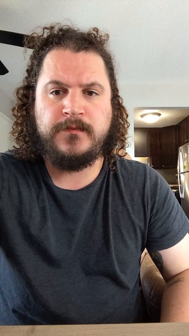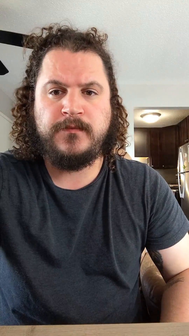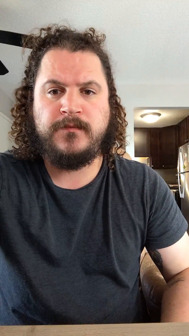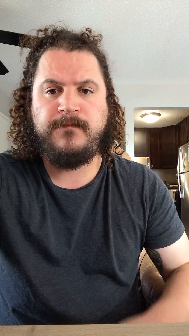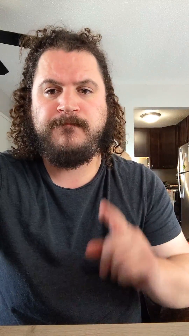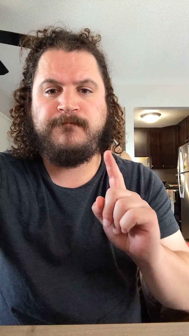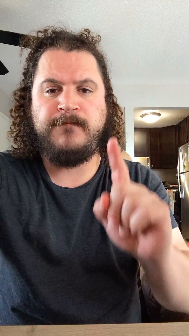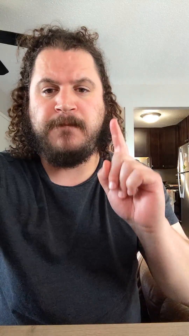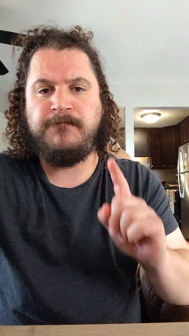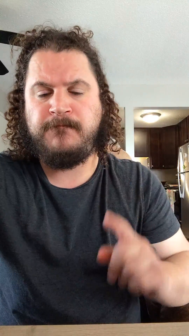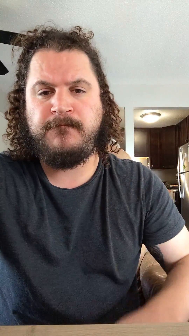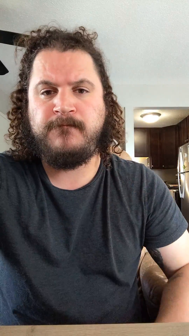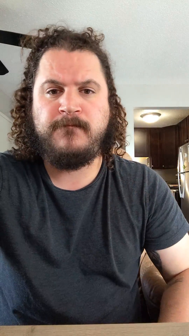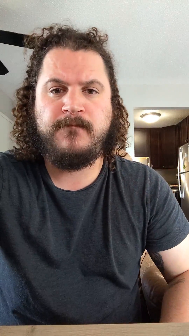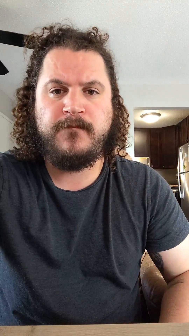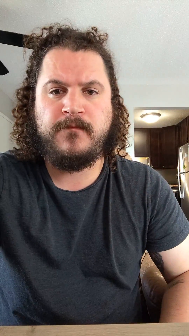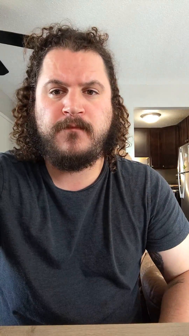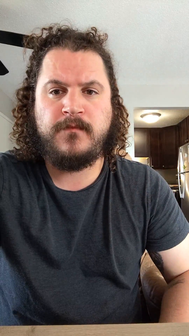bump